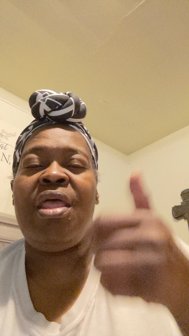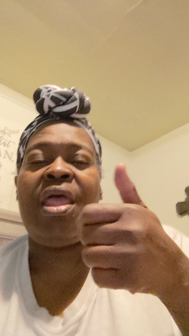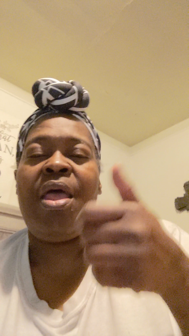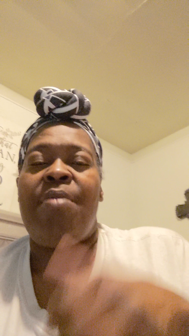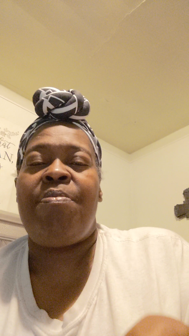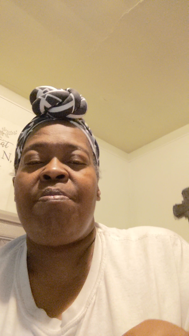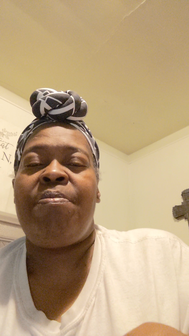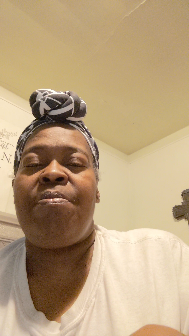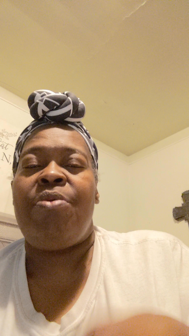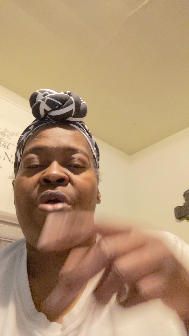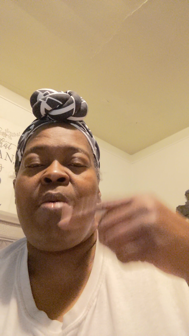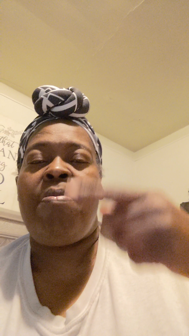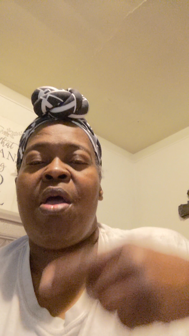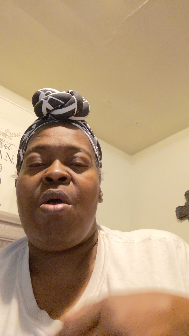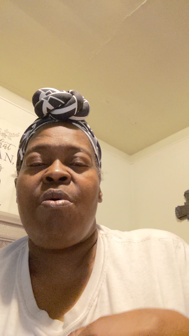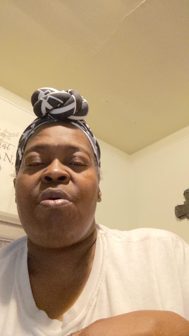about